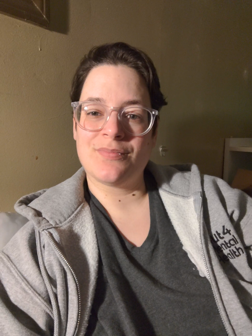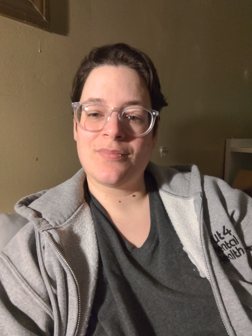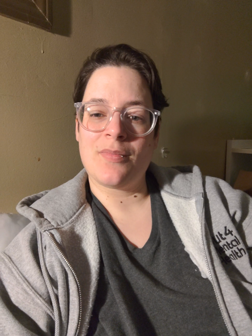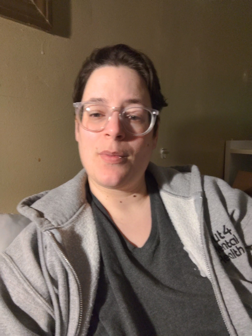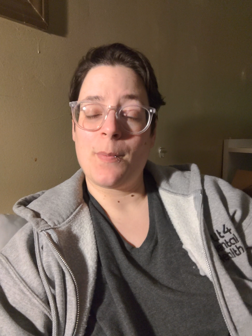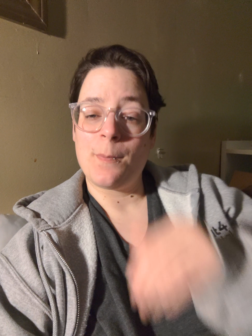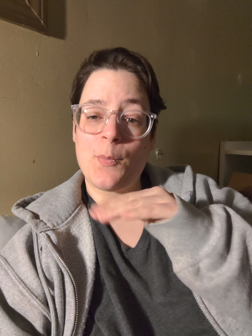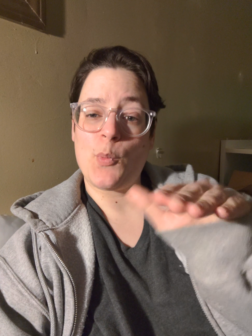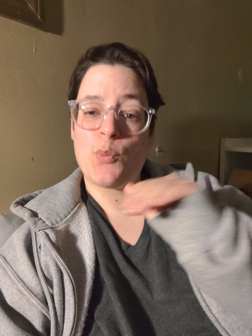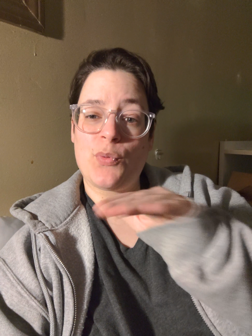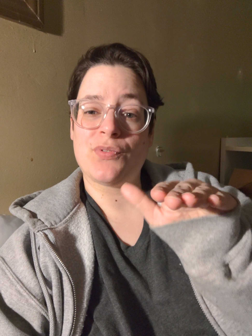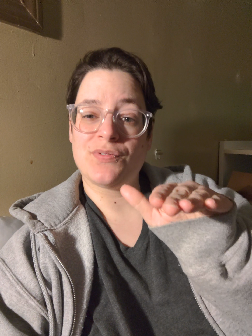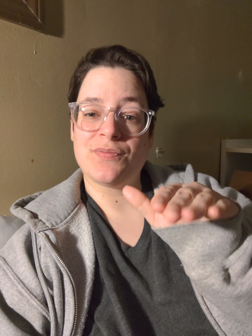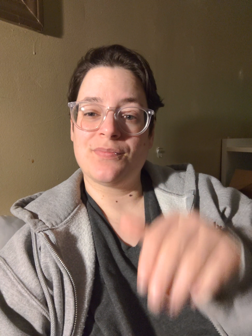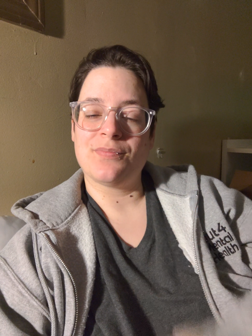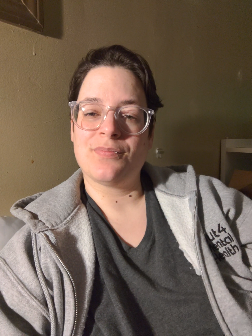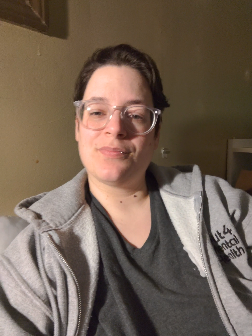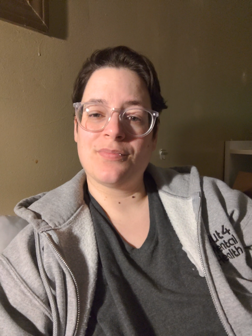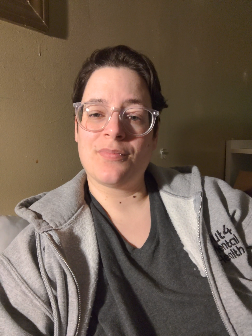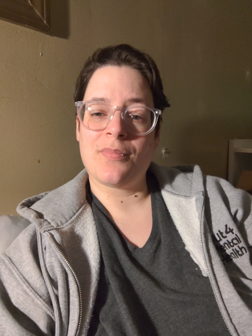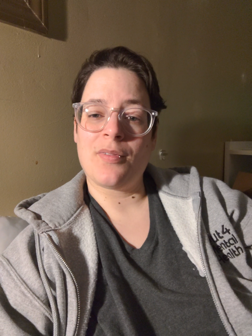pool